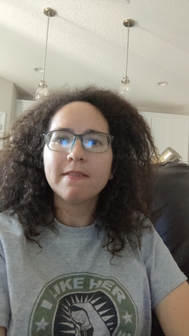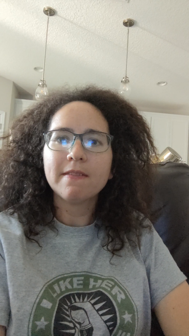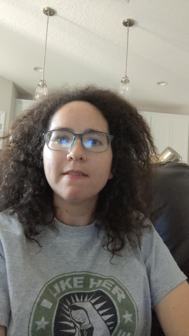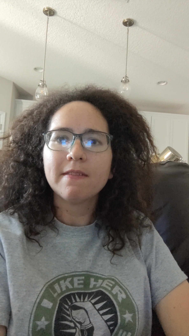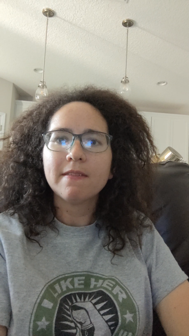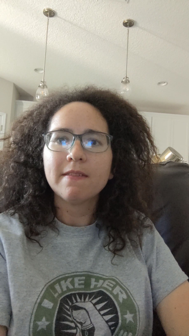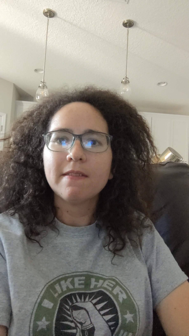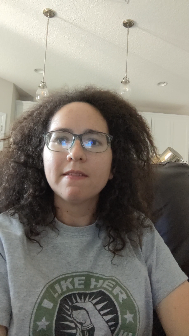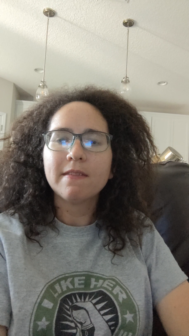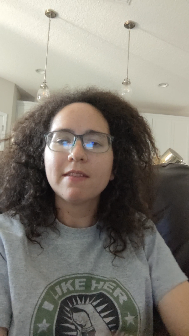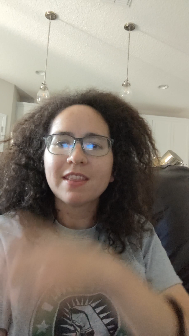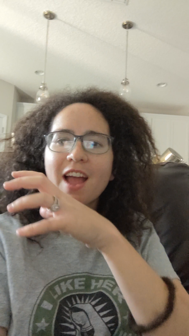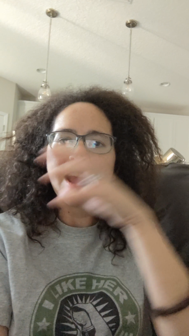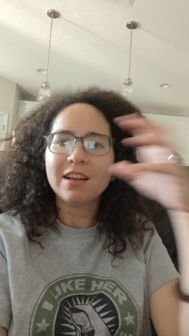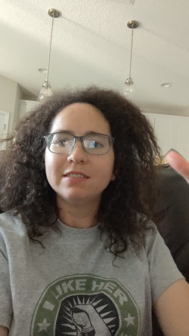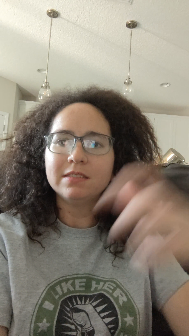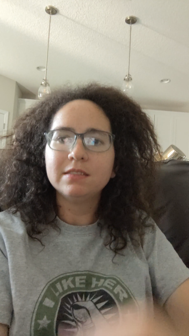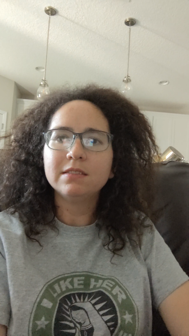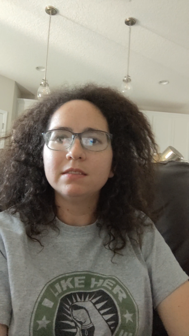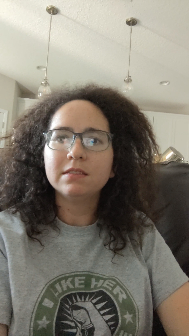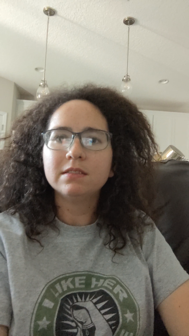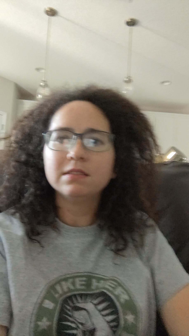much